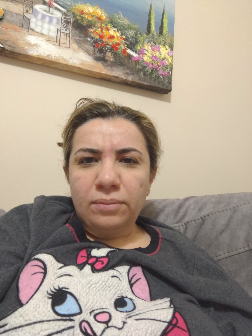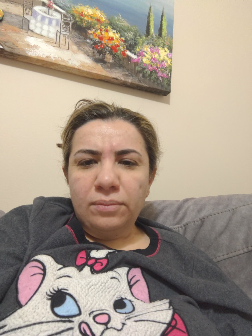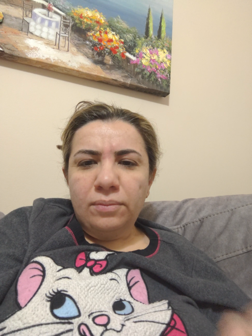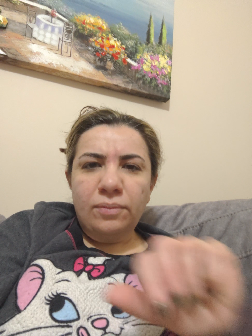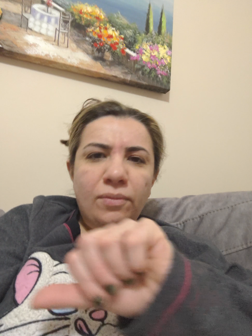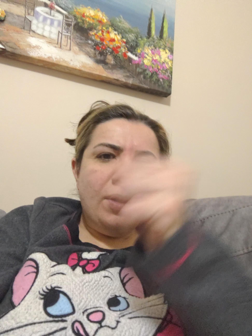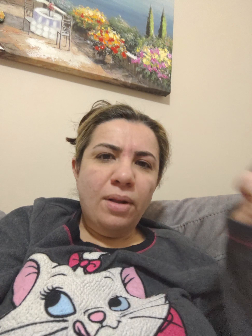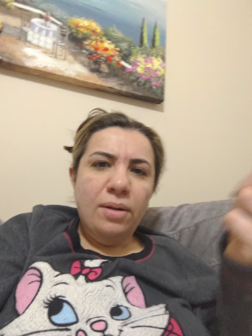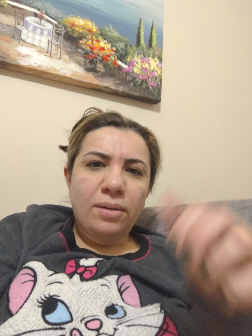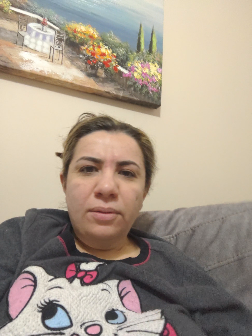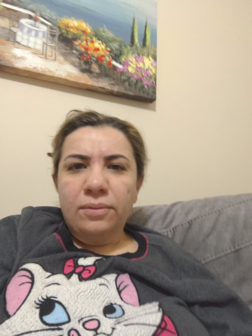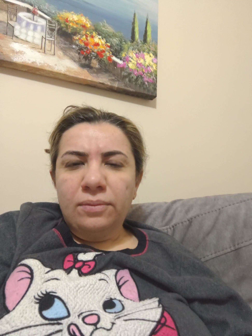another